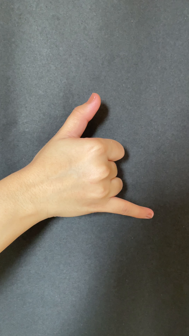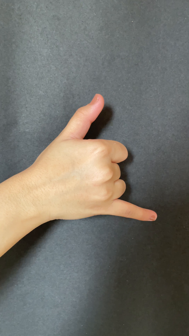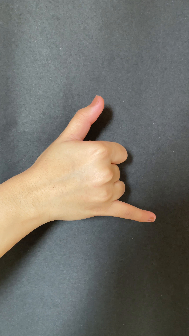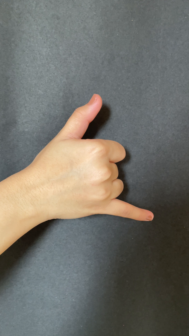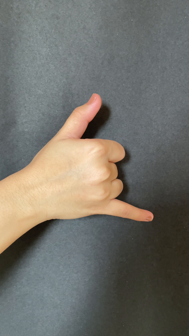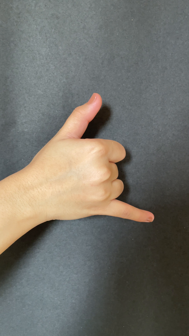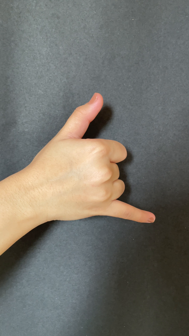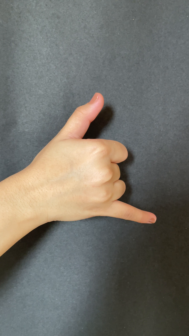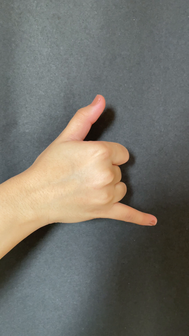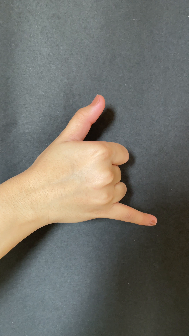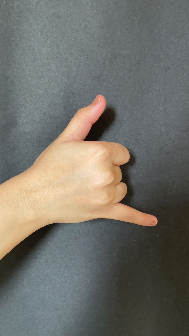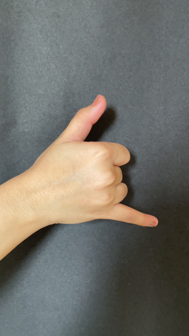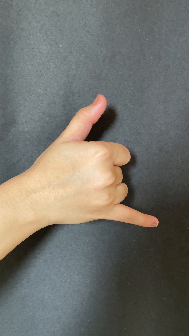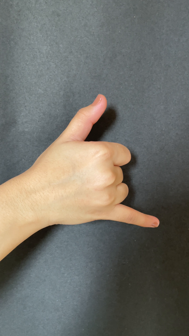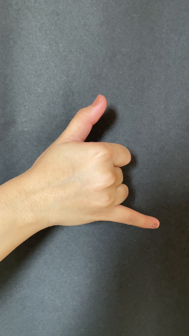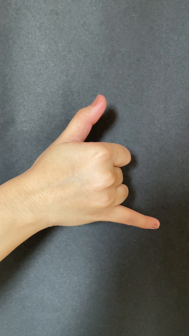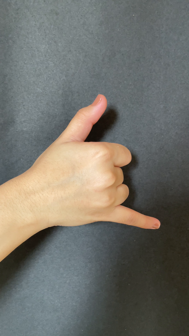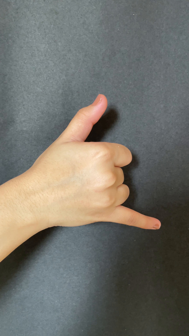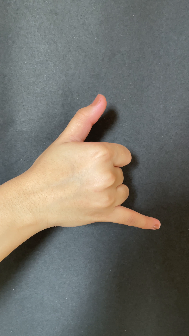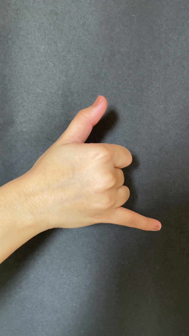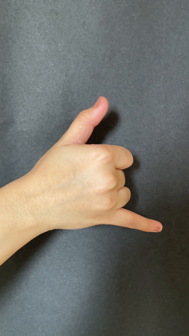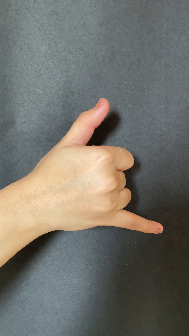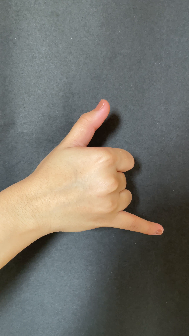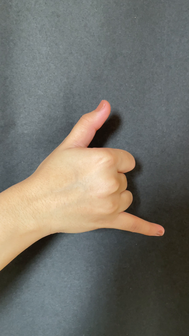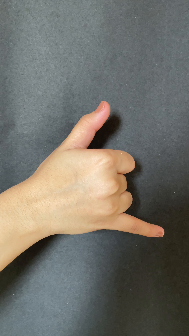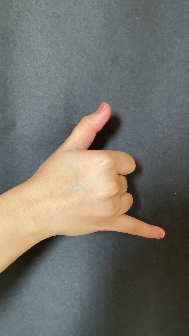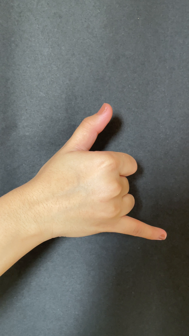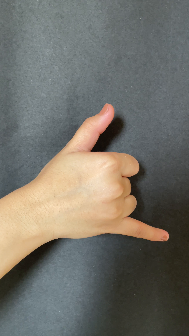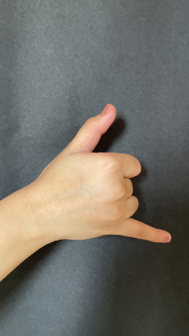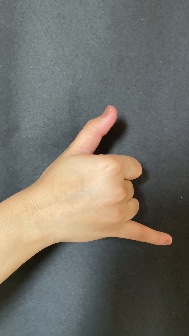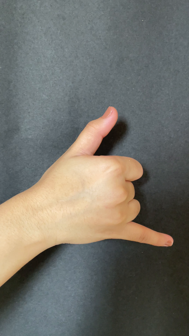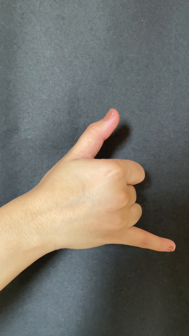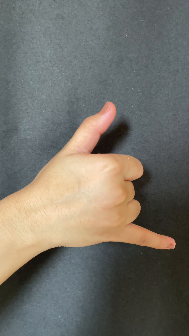ङ